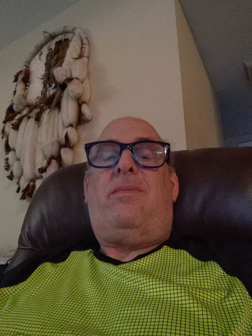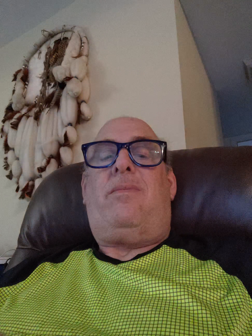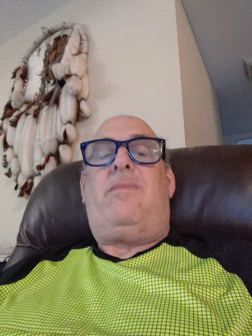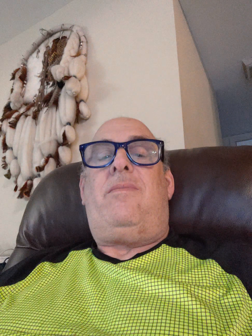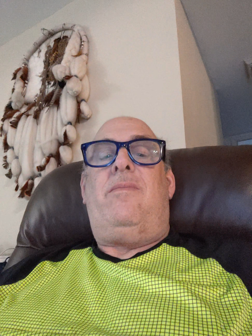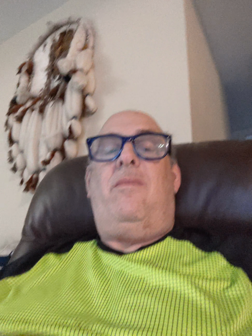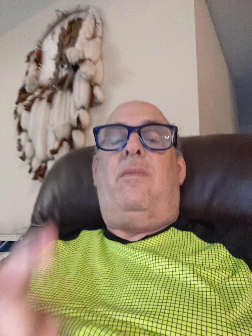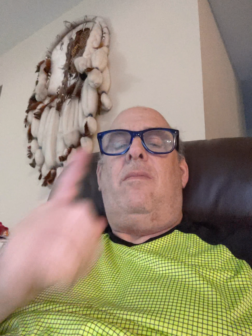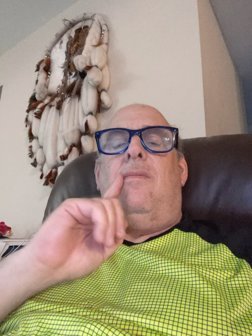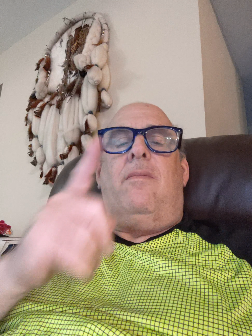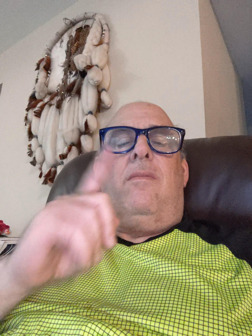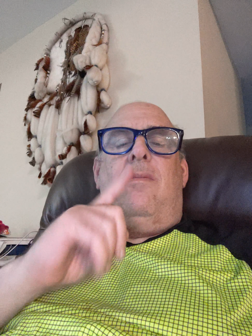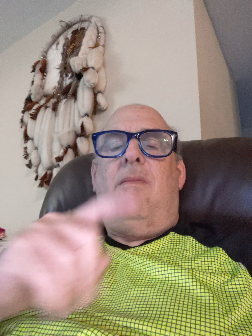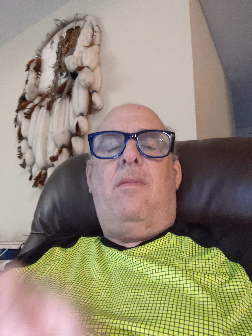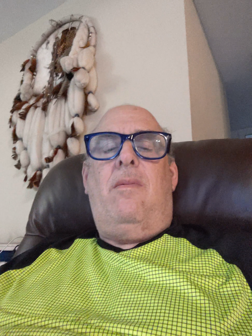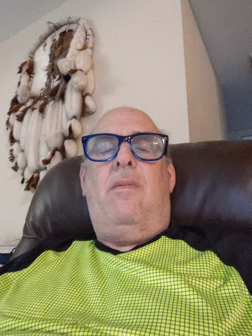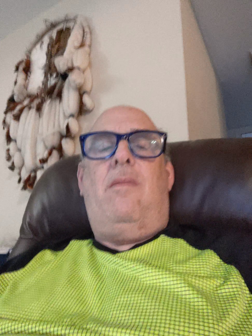talk